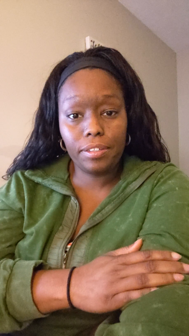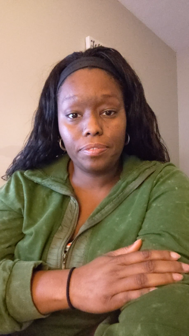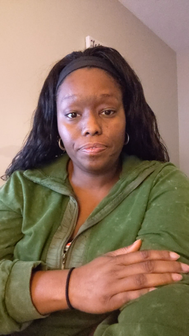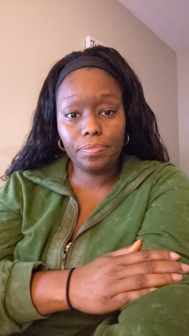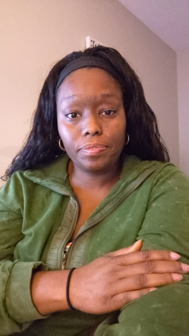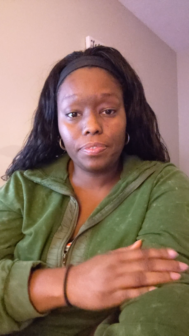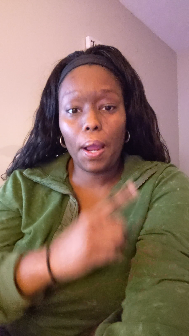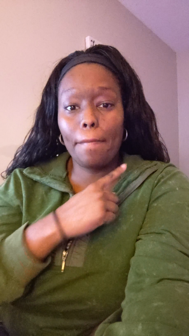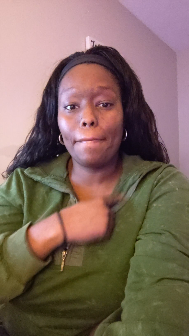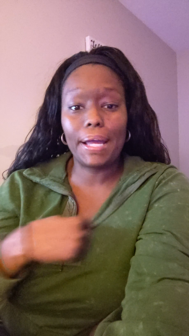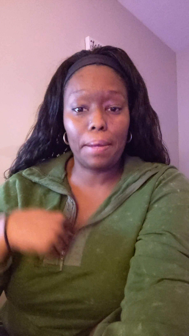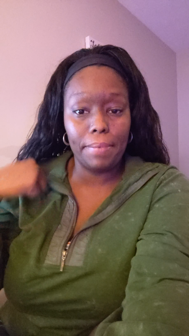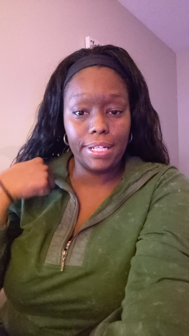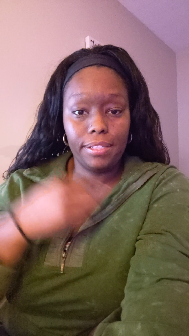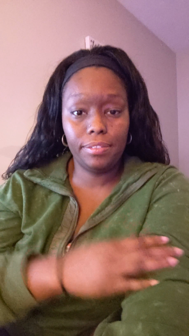bib